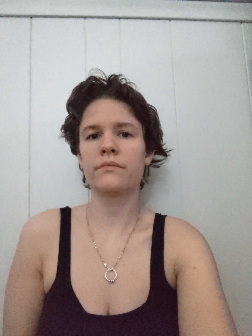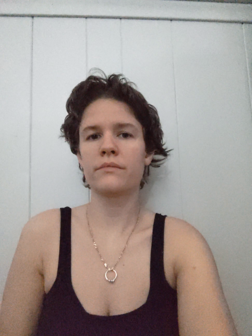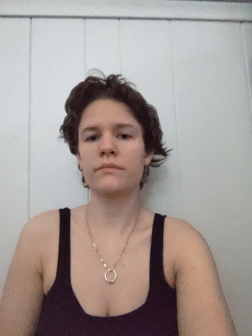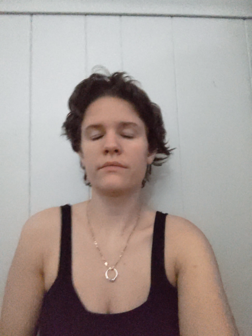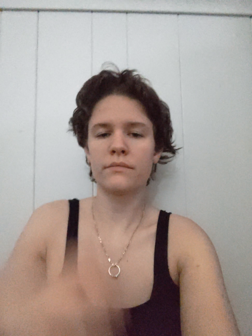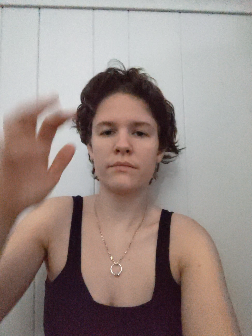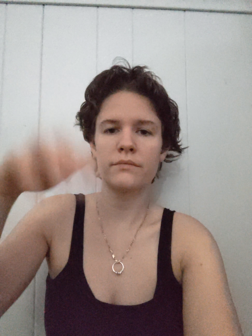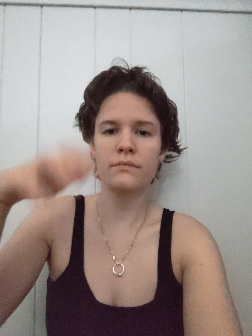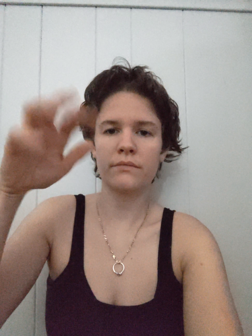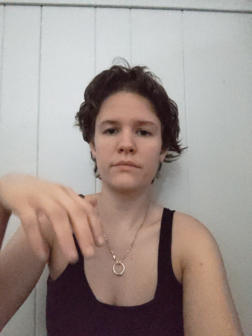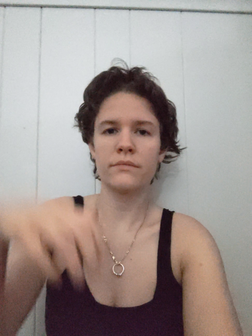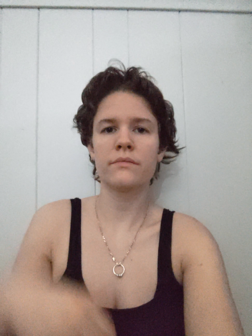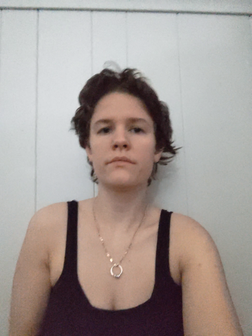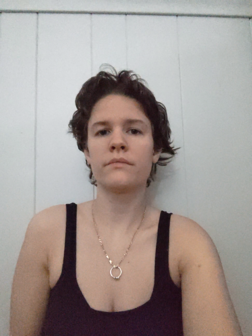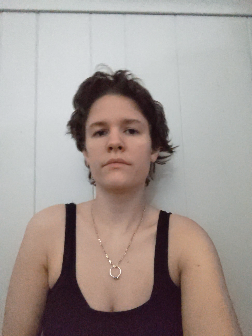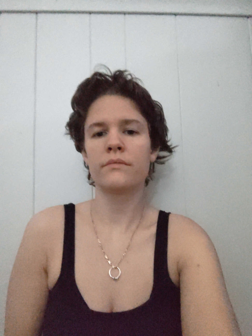rain